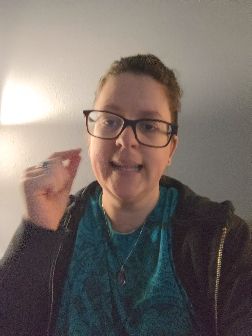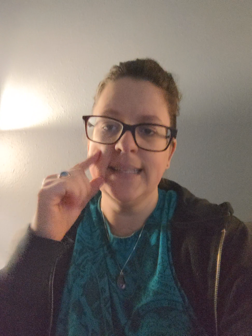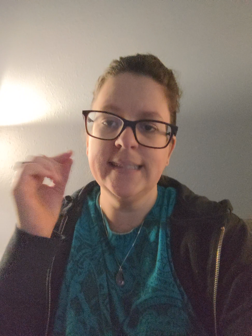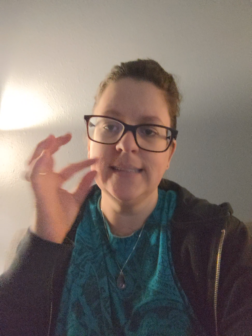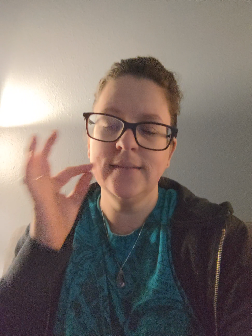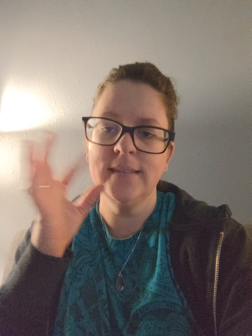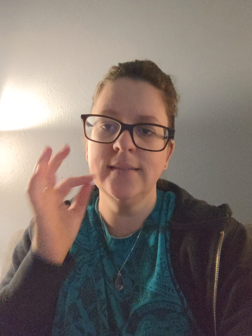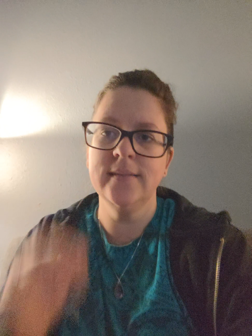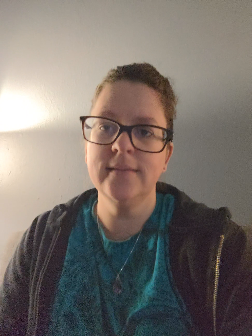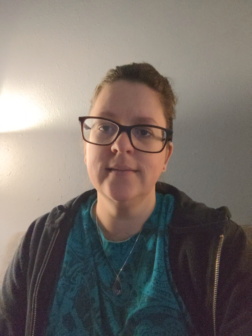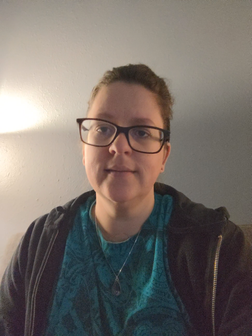kitty